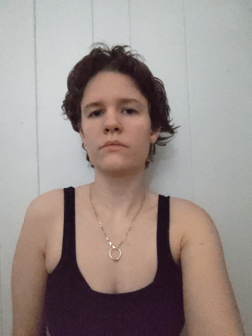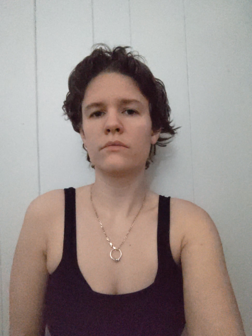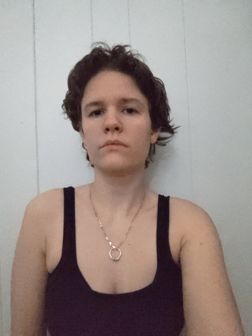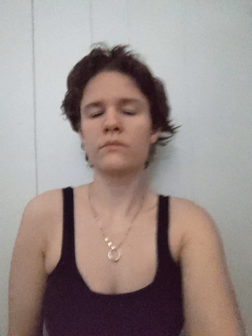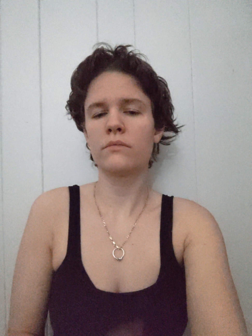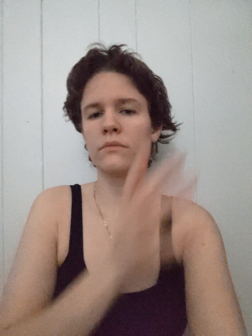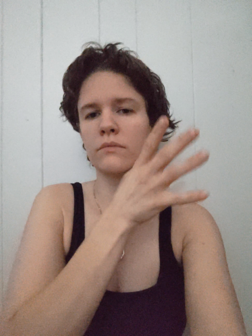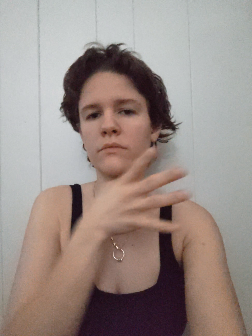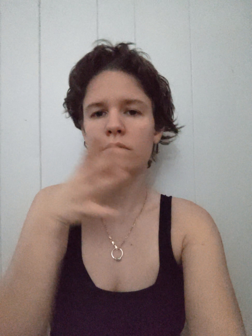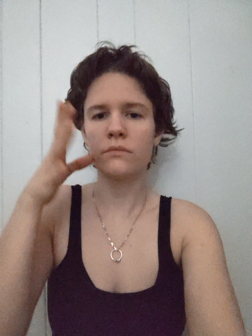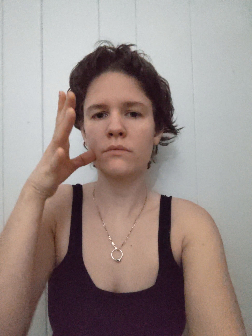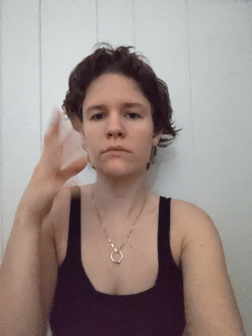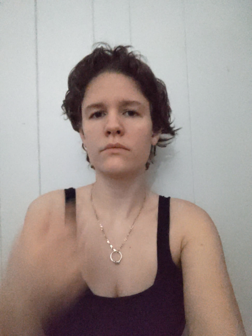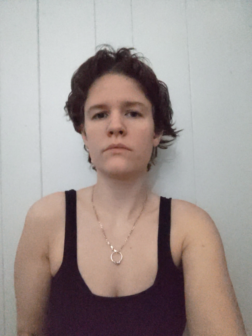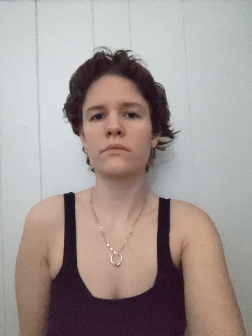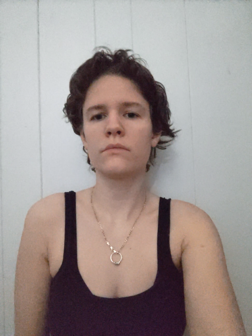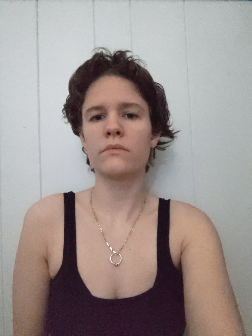farm